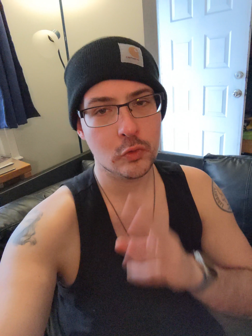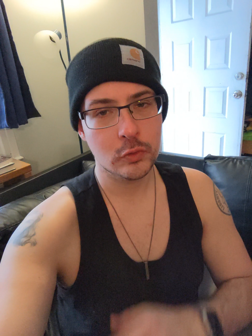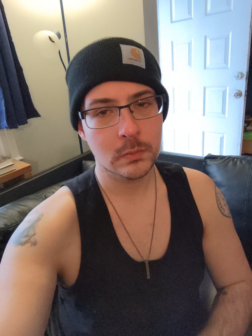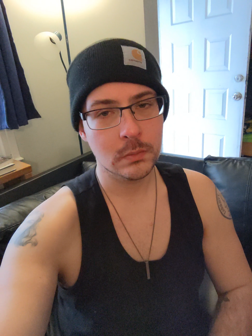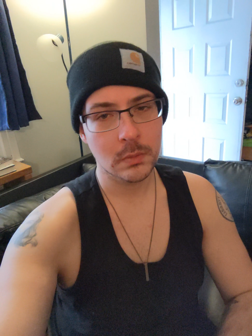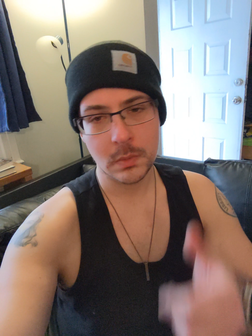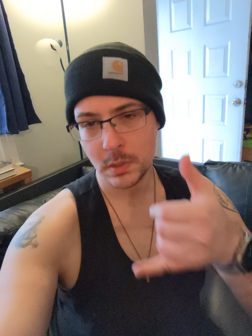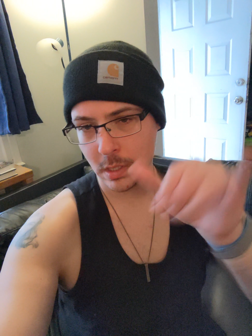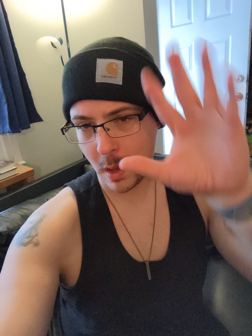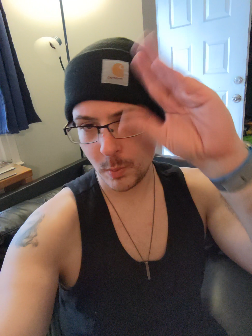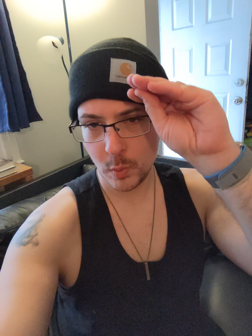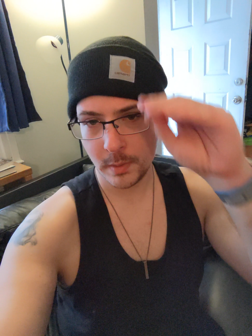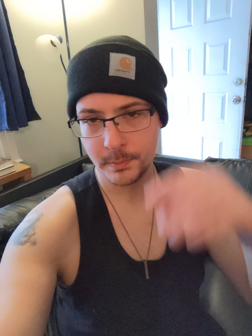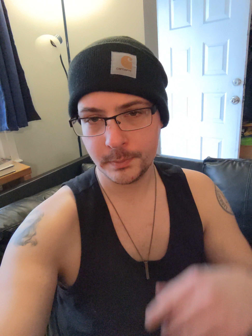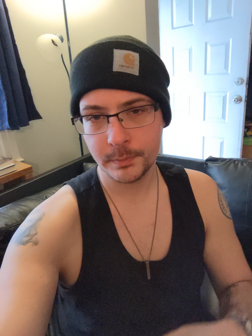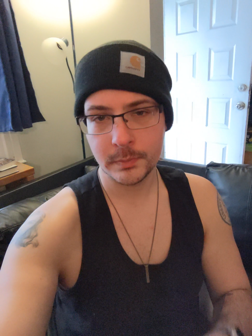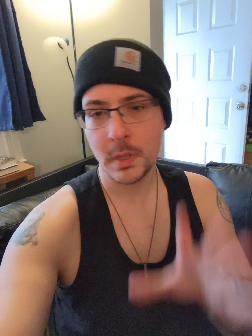cowboy